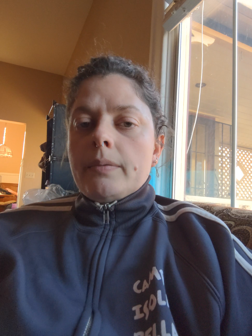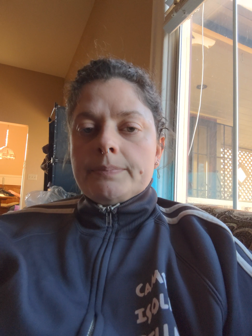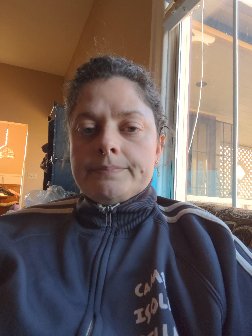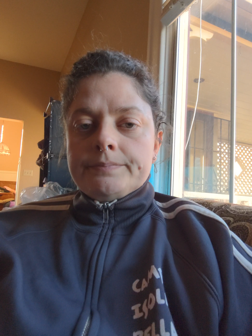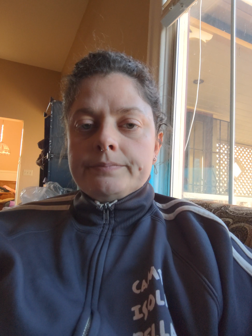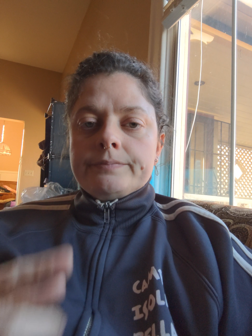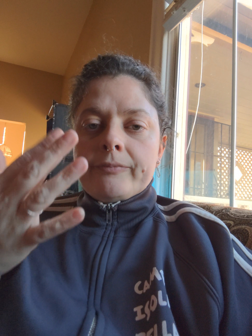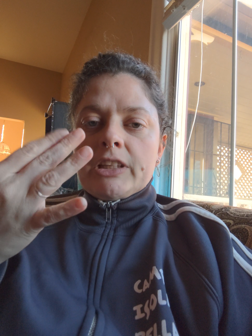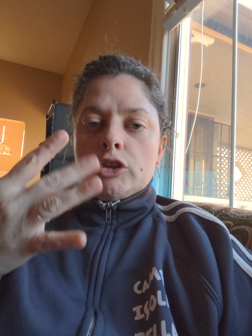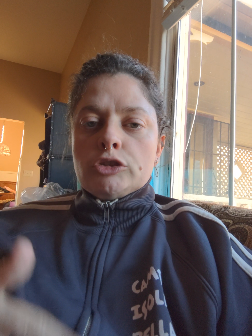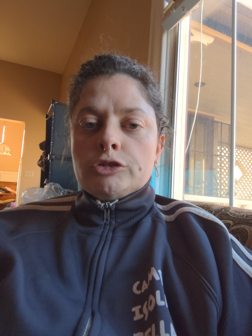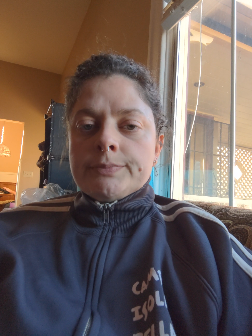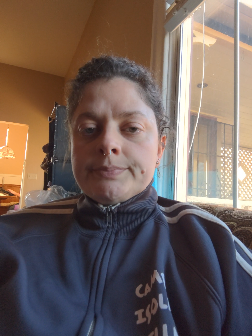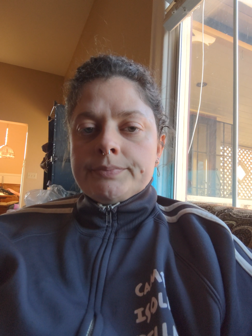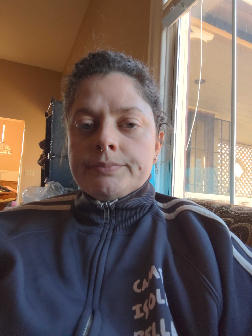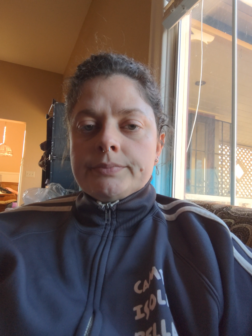finger